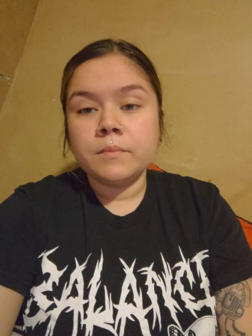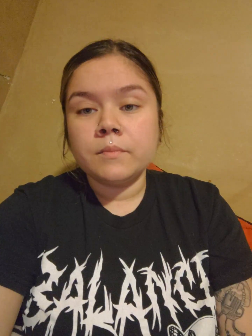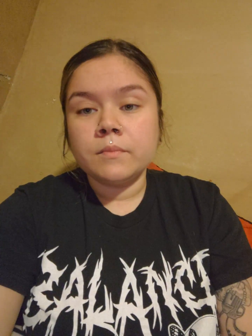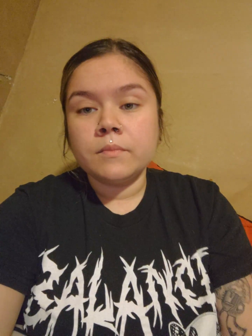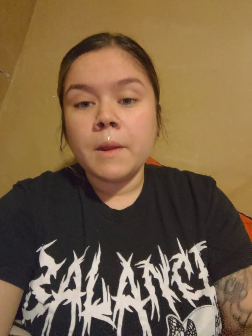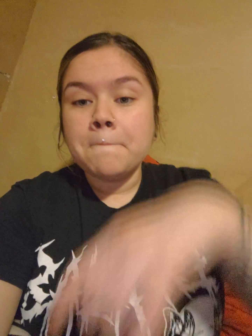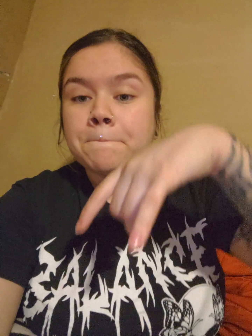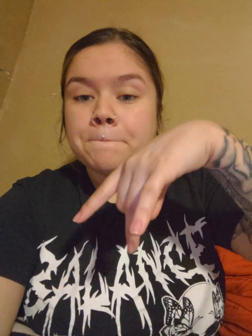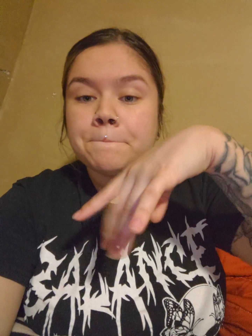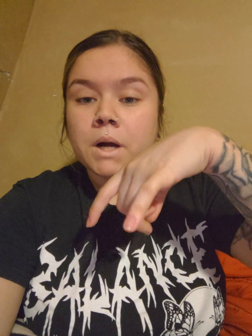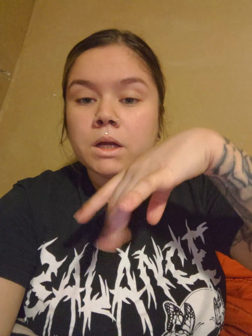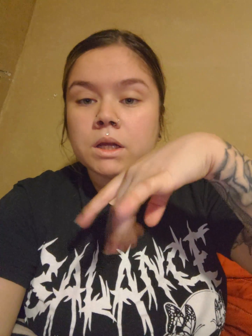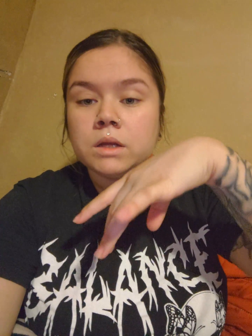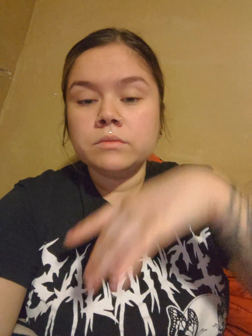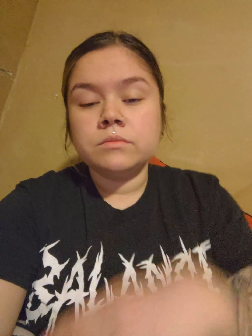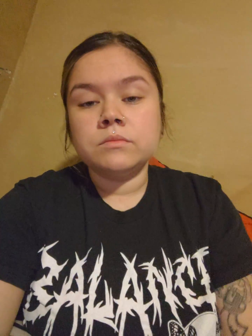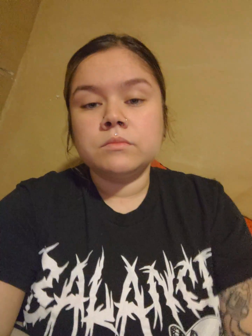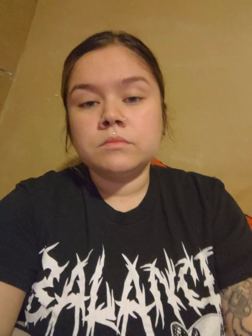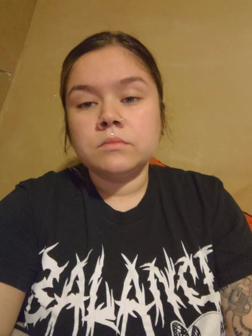pumpkin